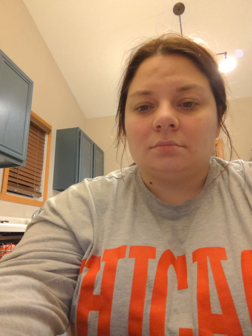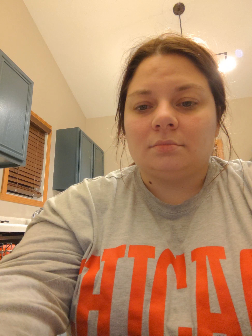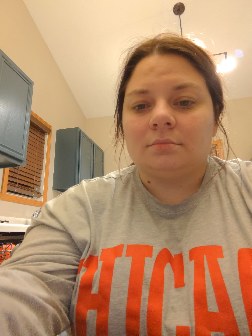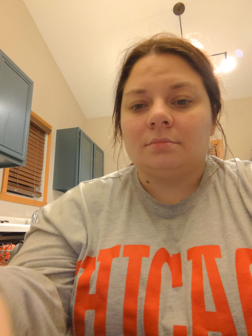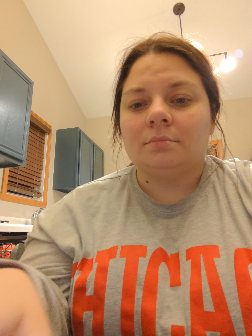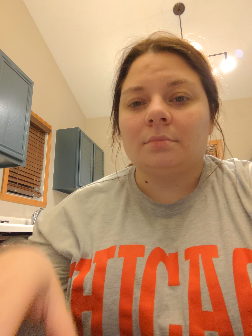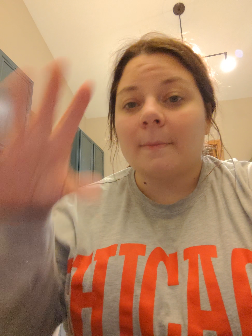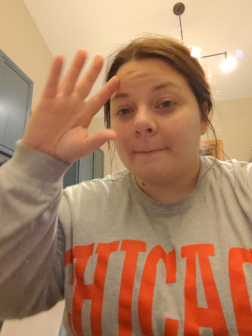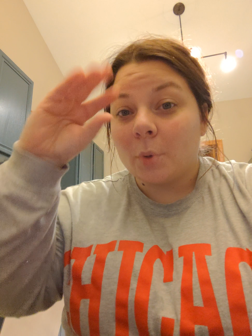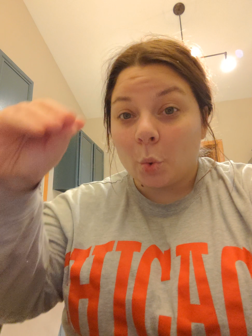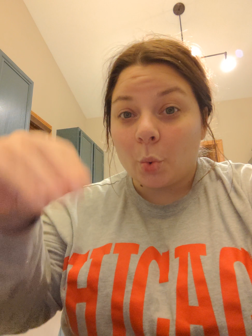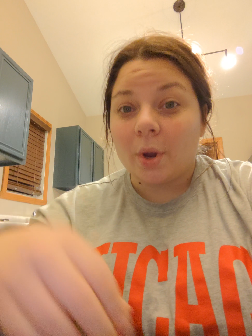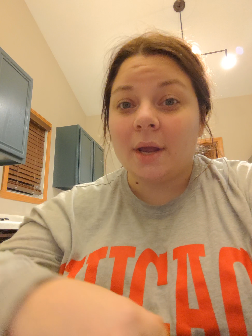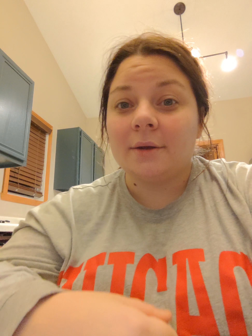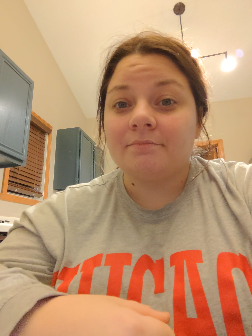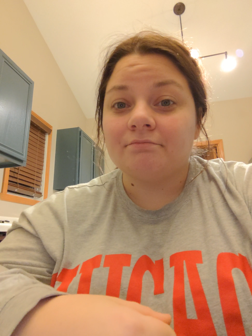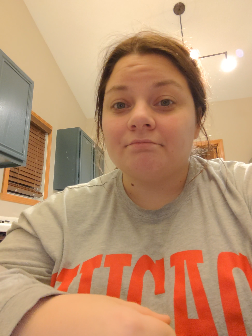boy